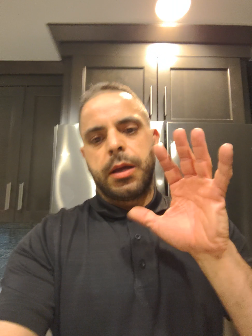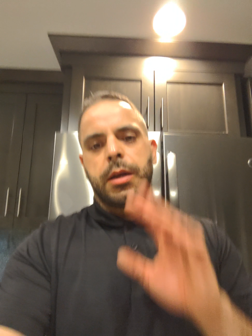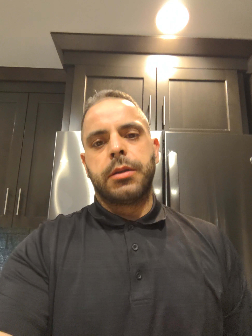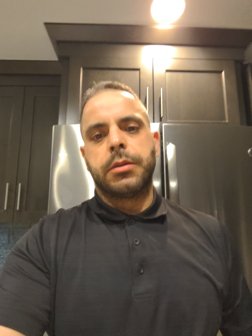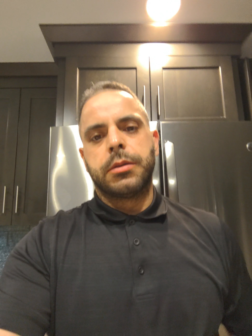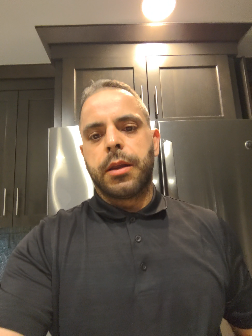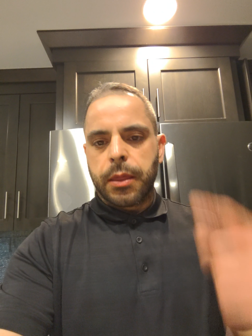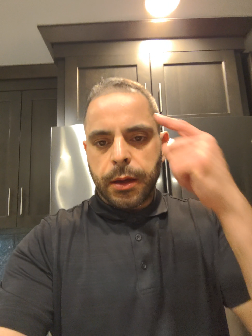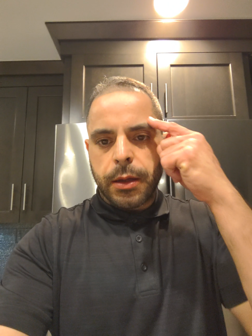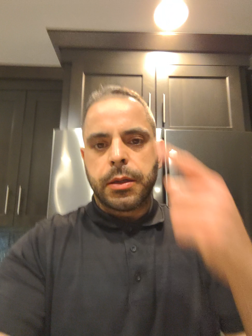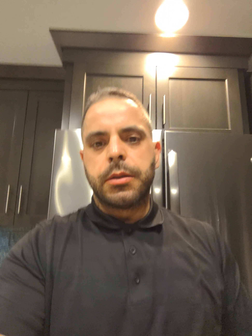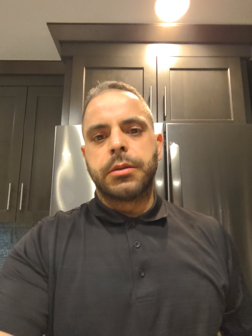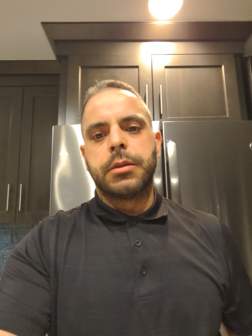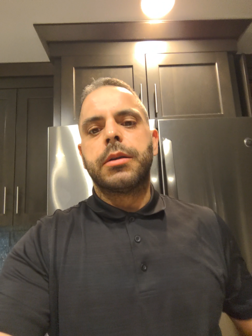think